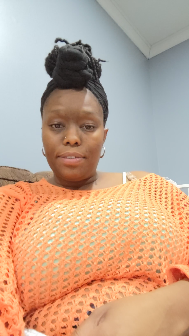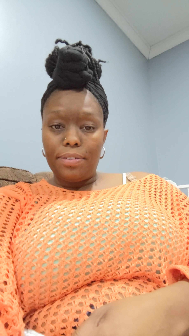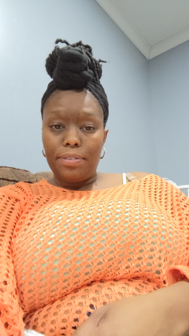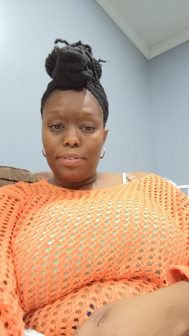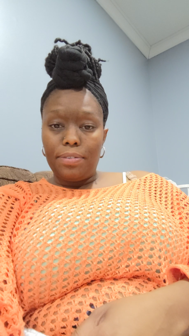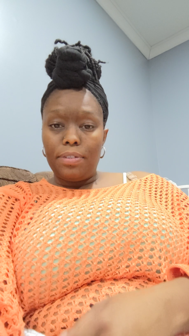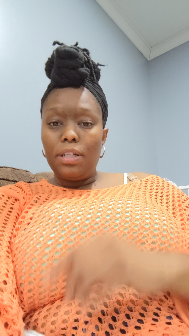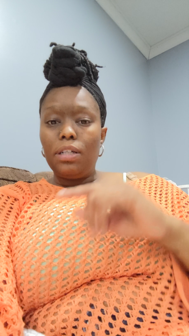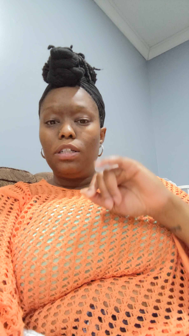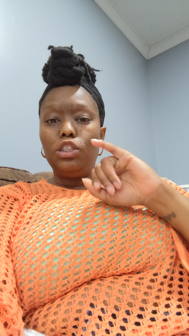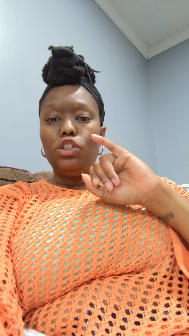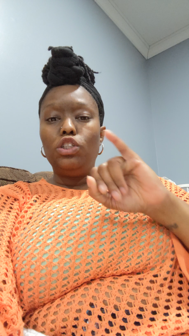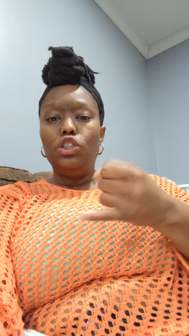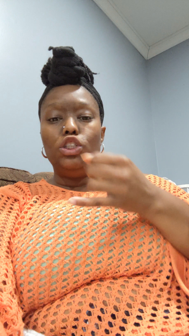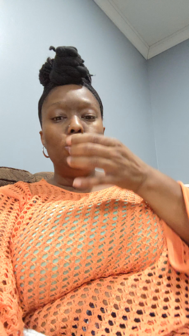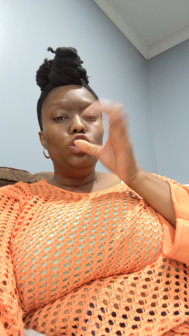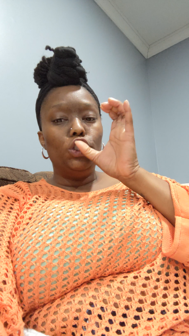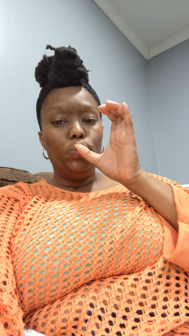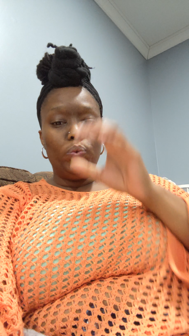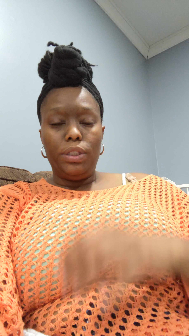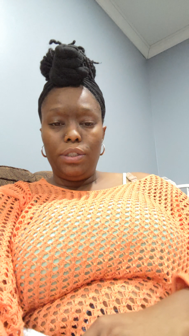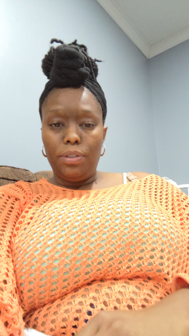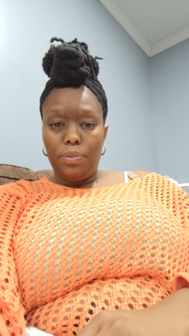juice